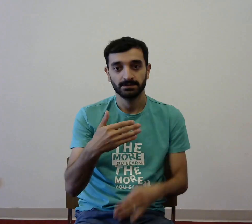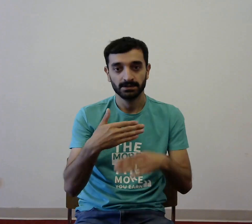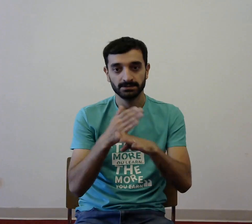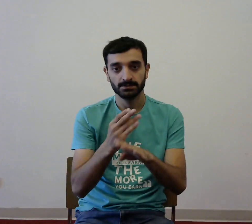xirda